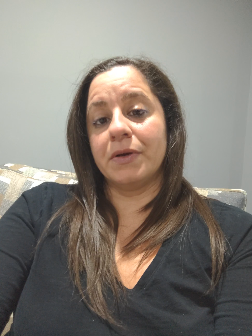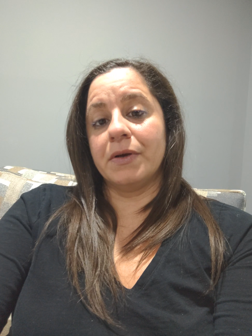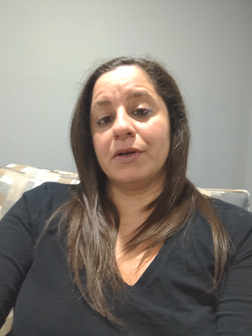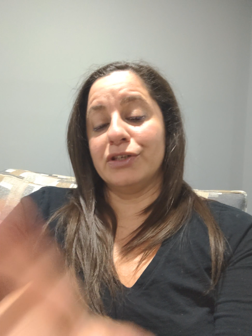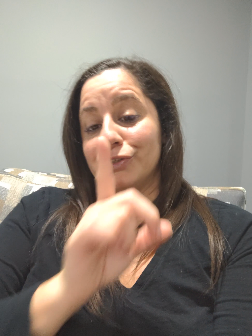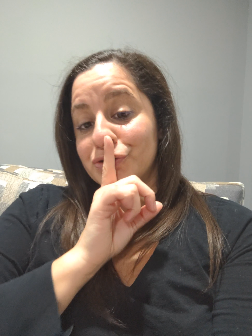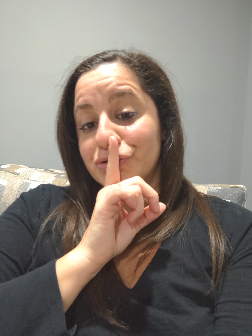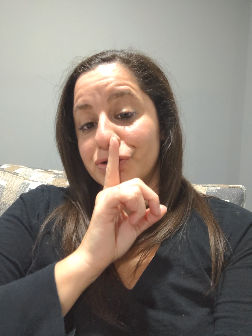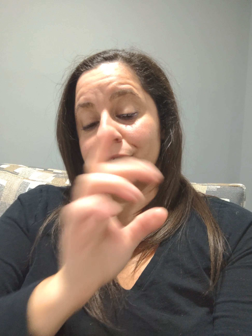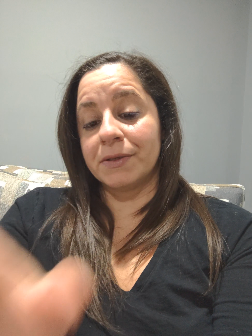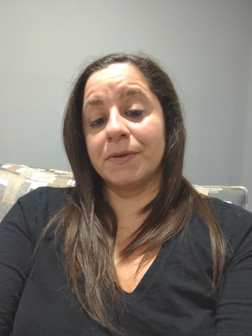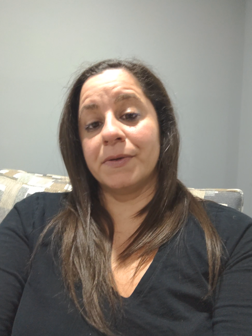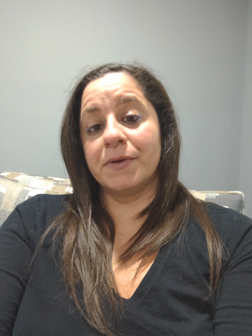shhh